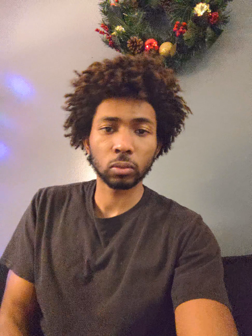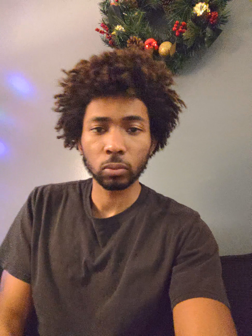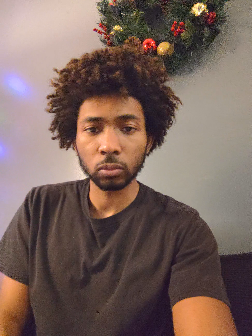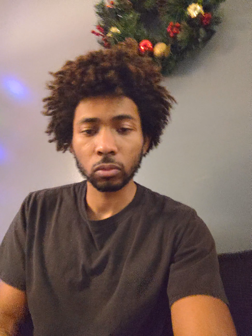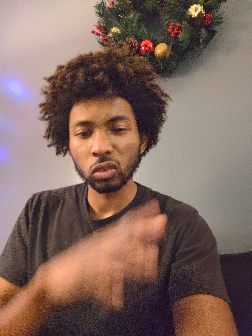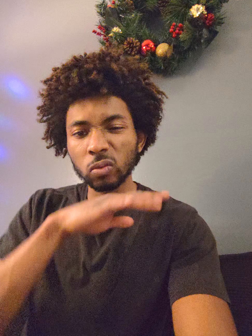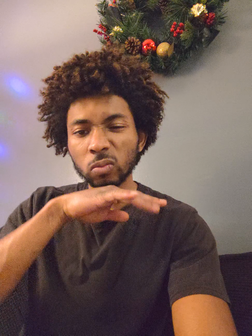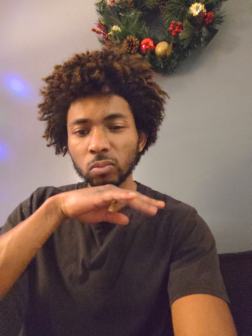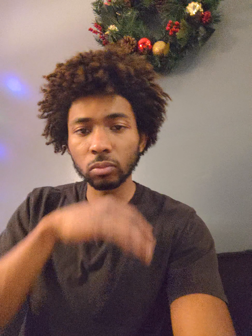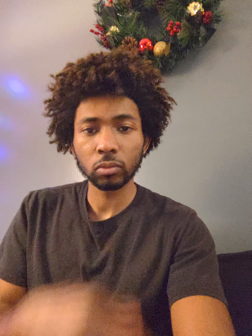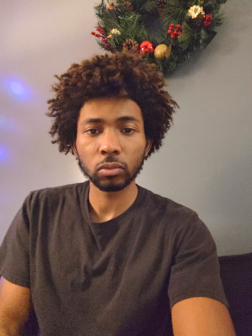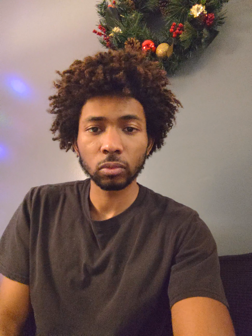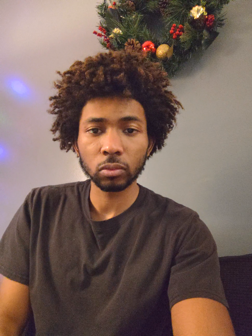dirty